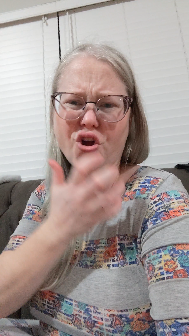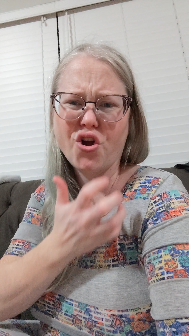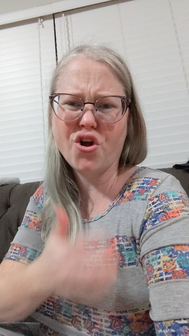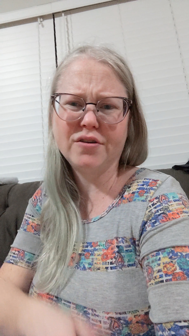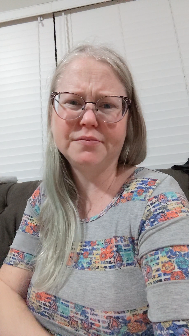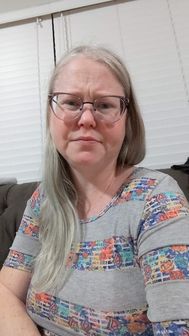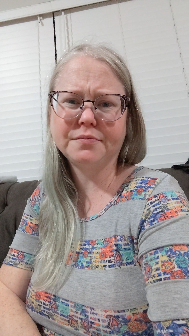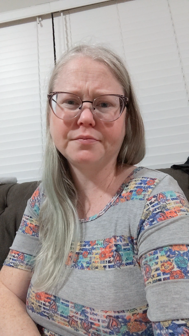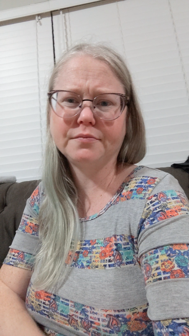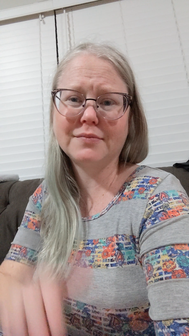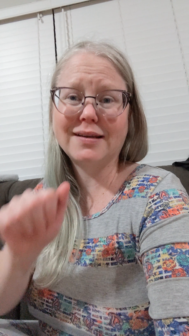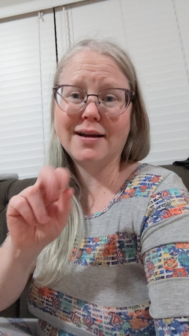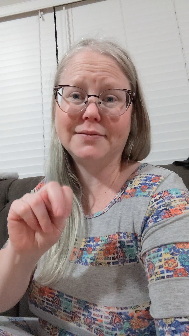an